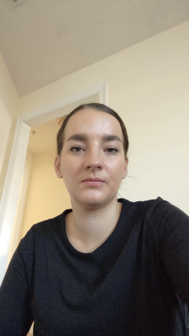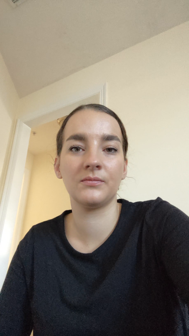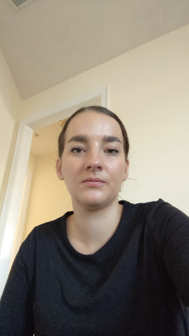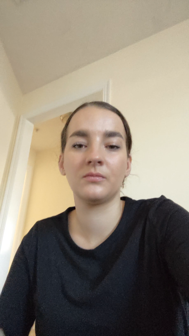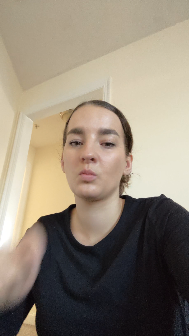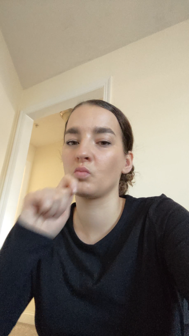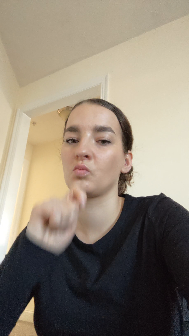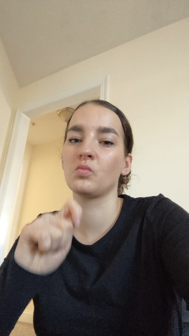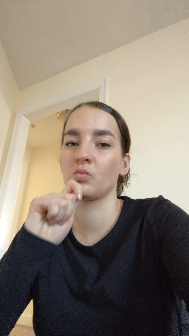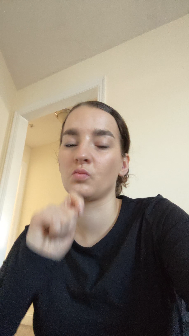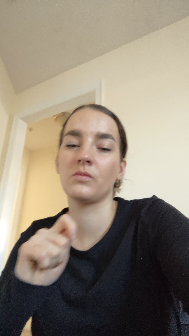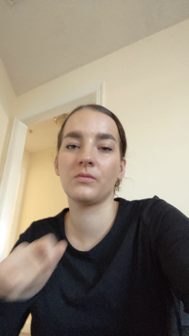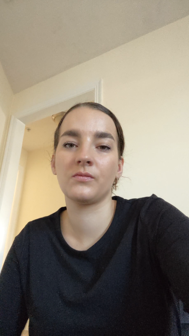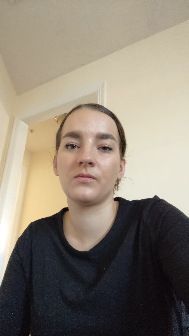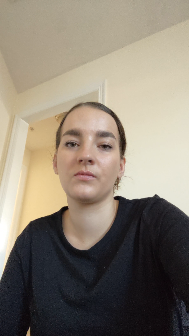popsicle